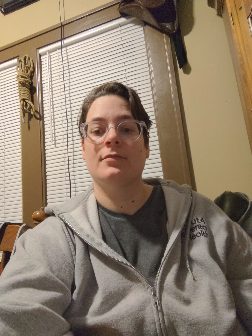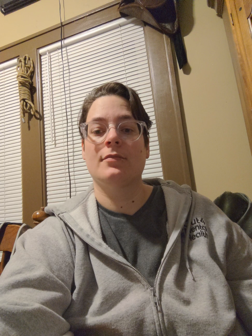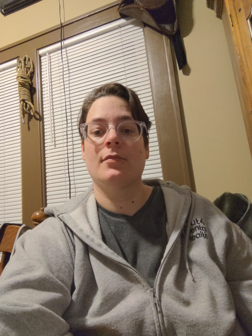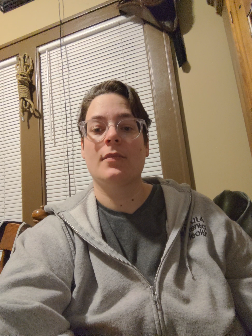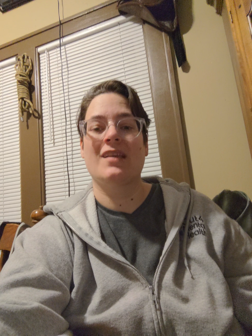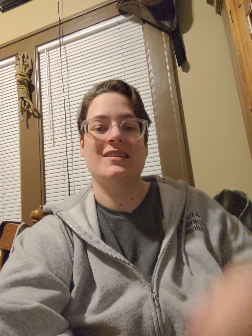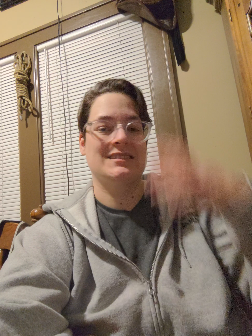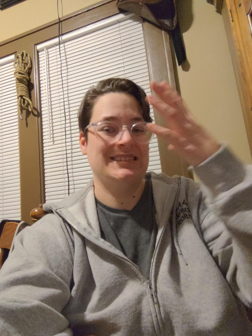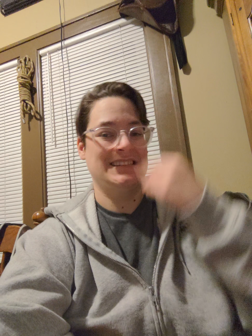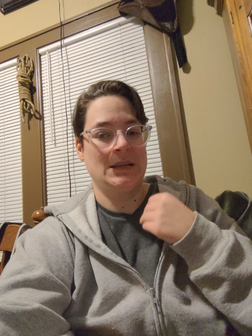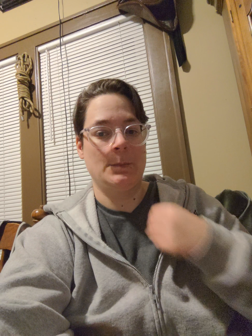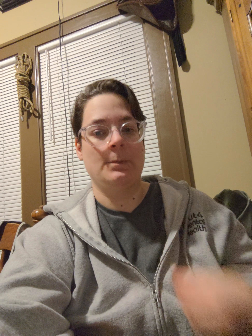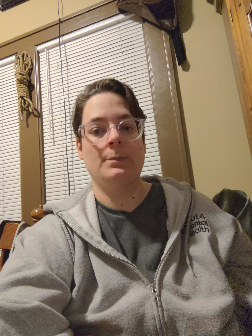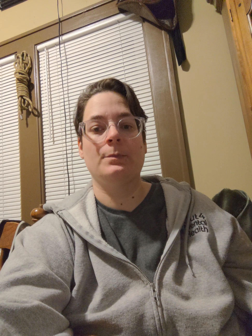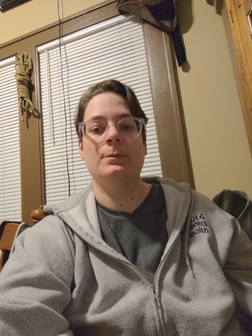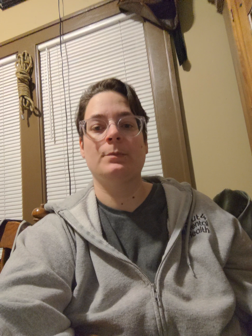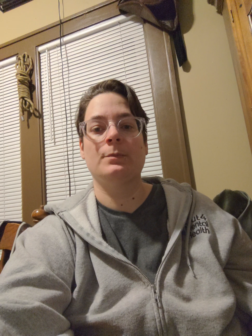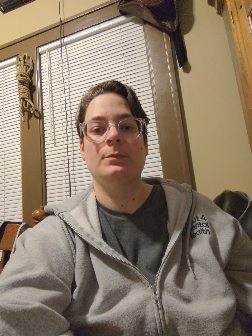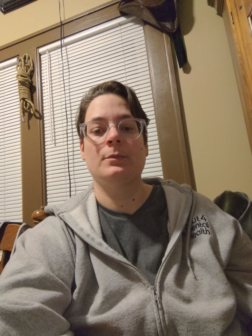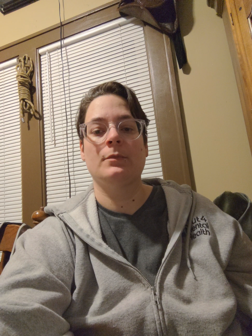sleep